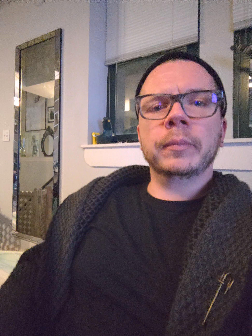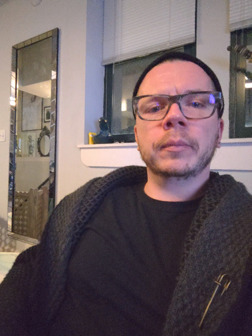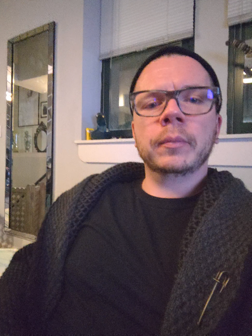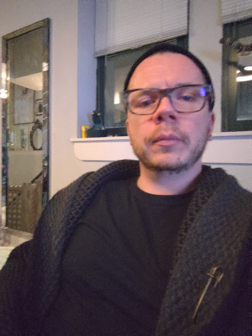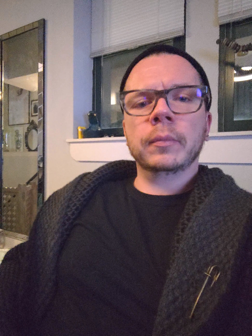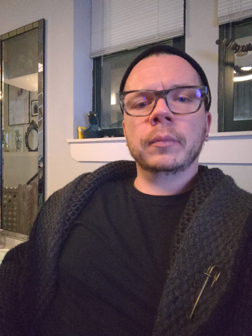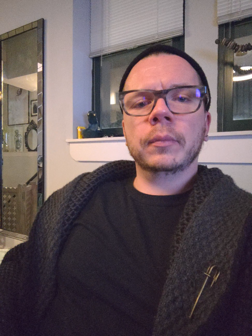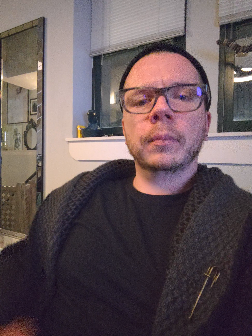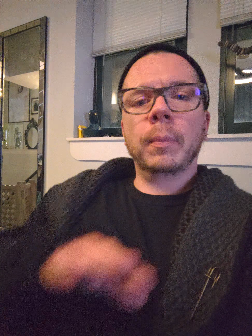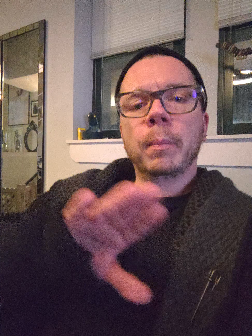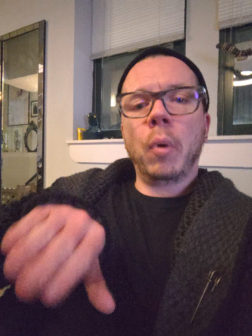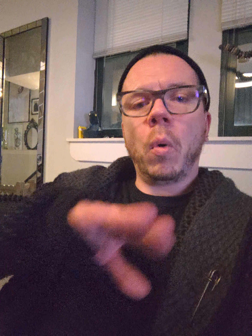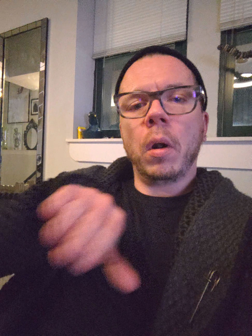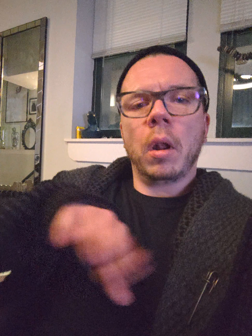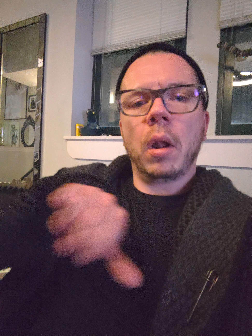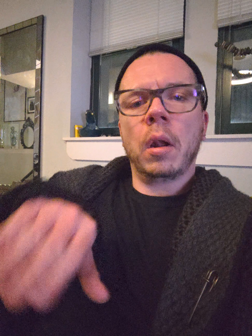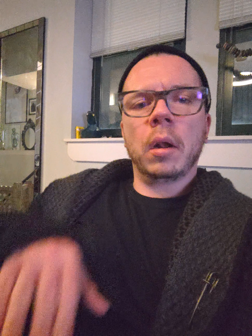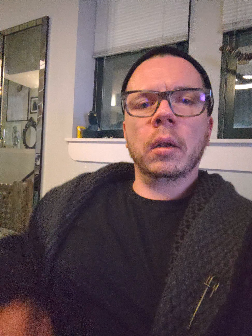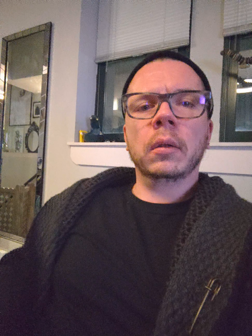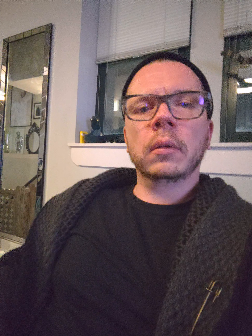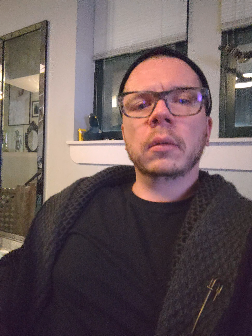pool